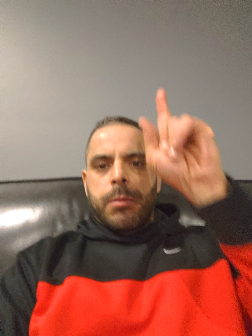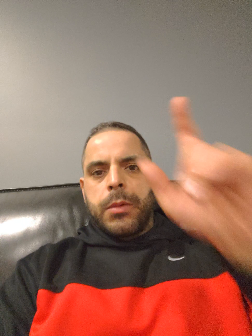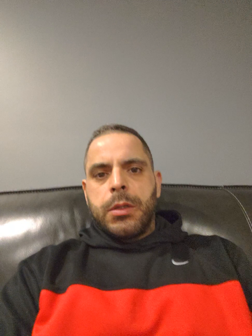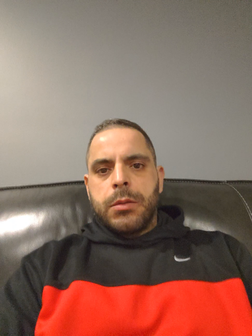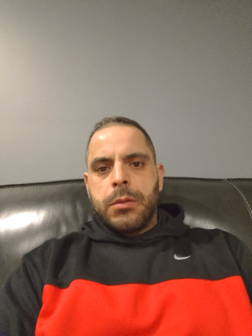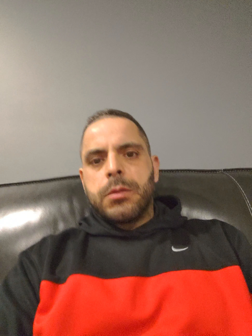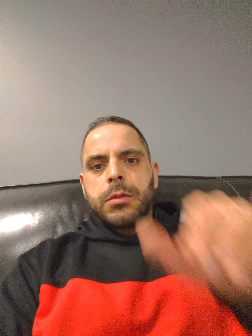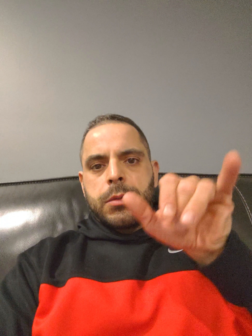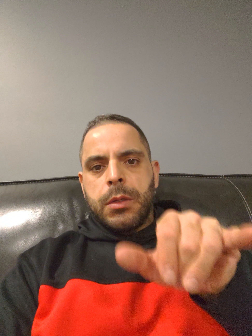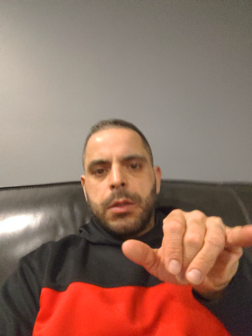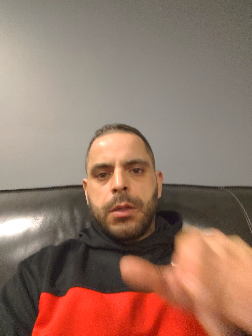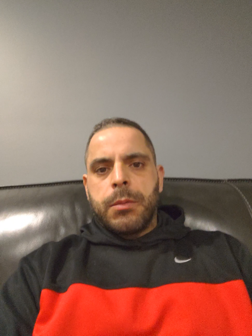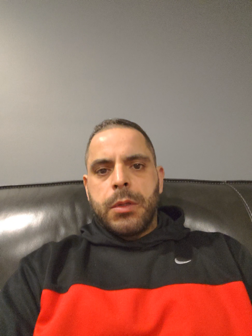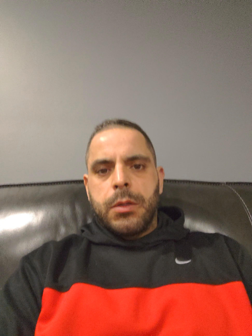same